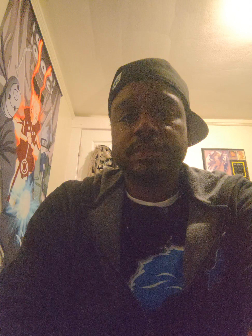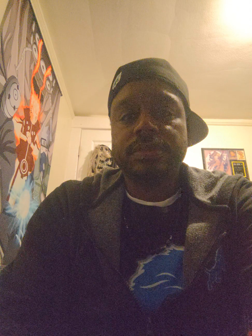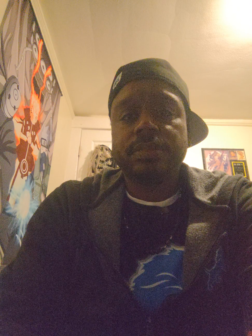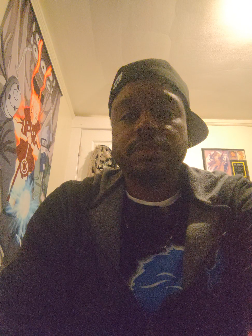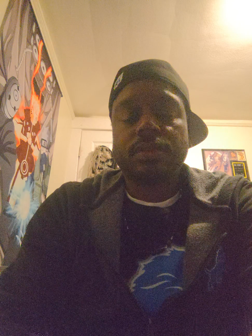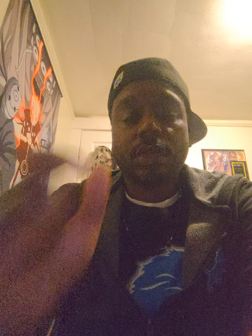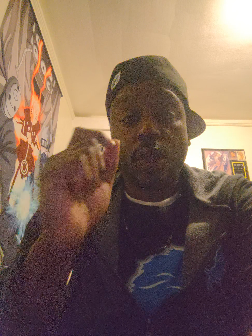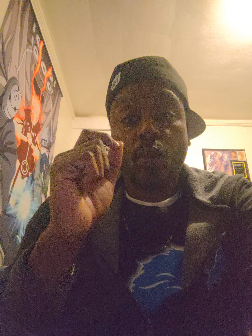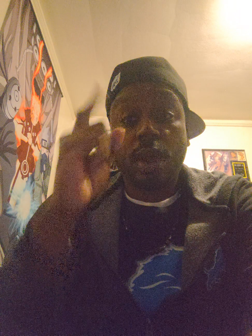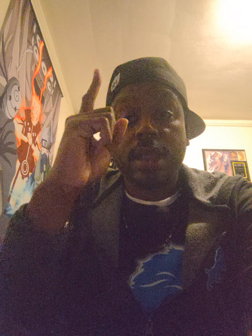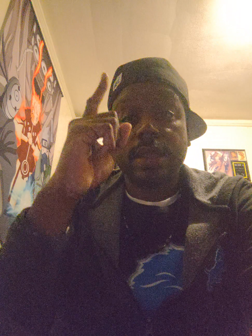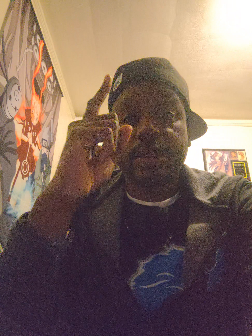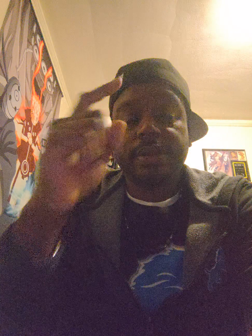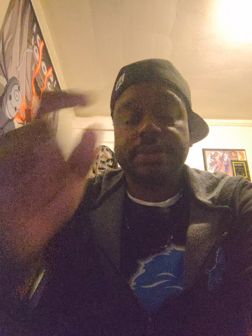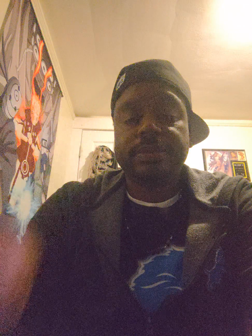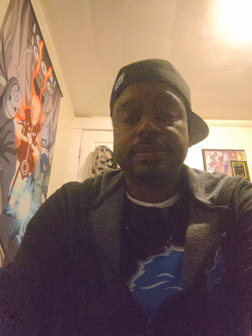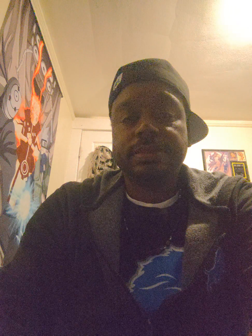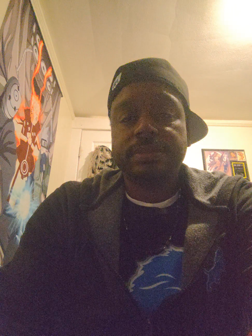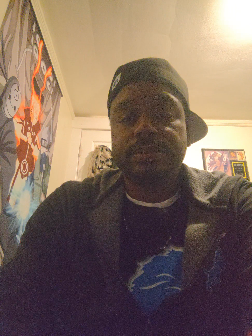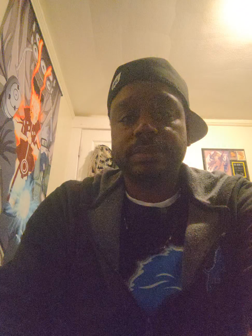wake